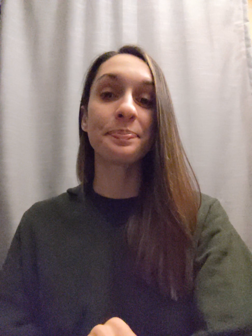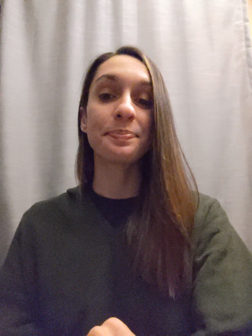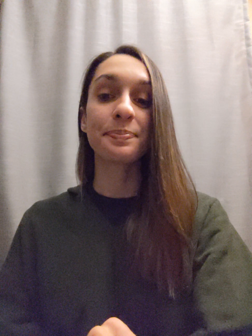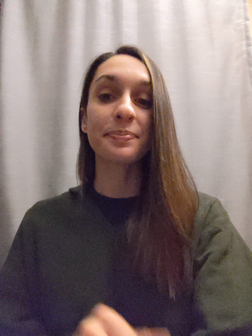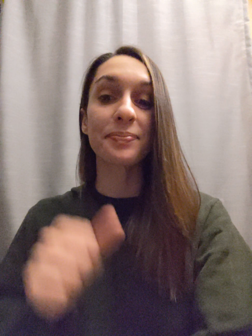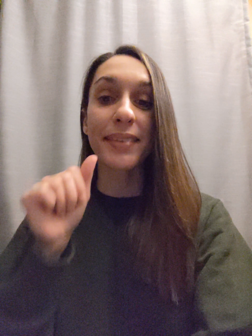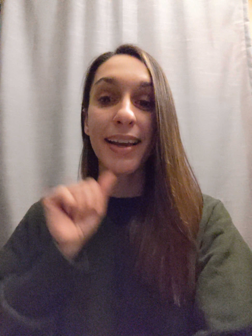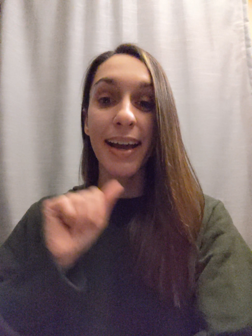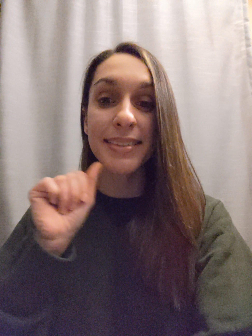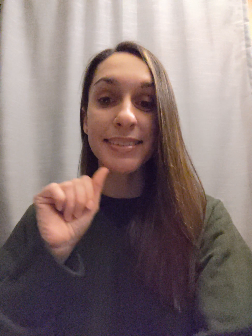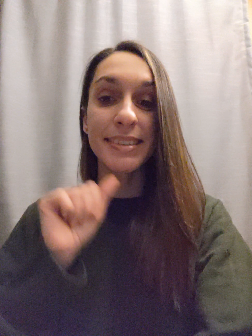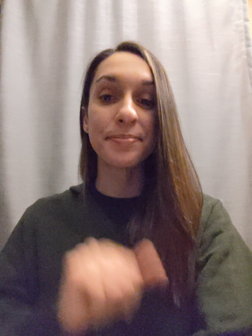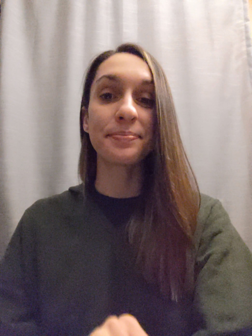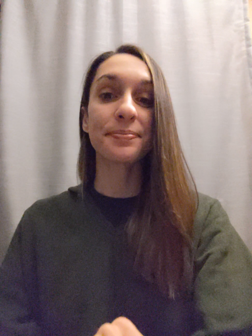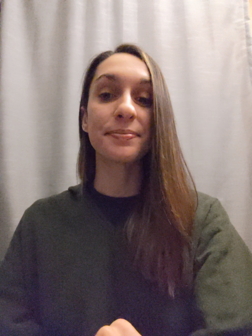aunt